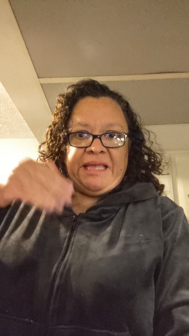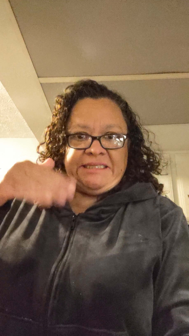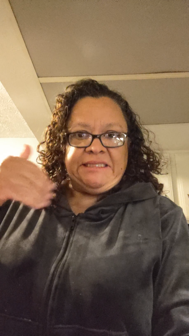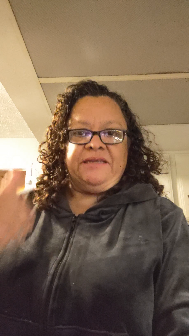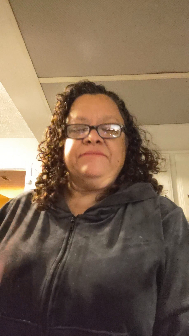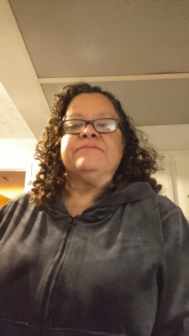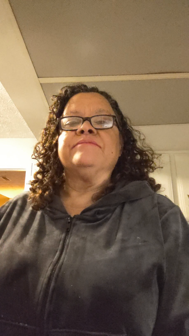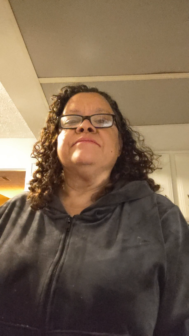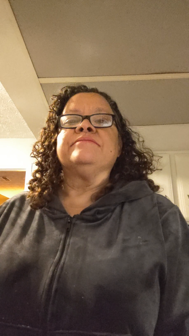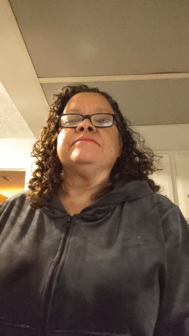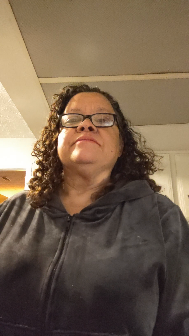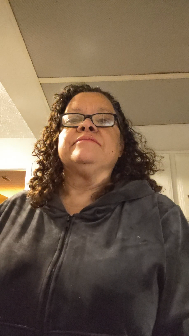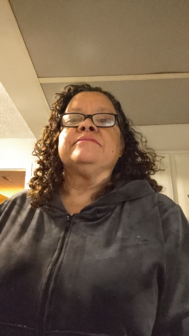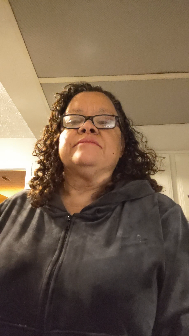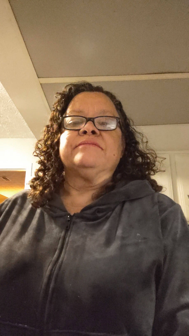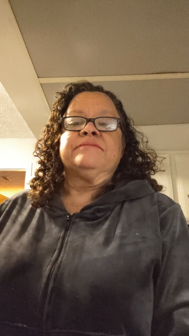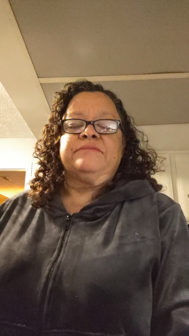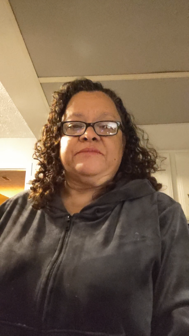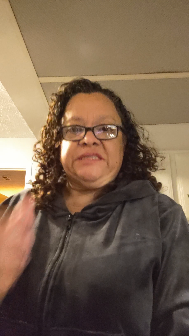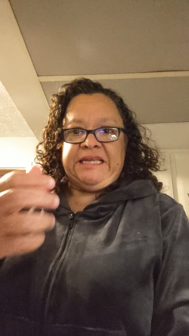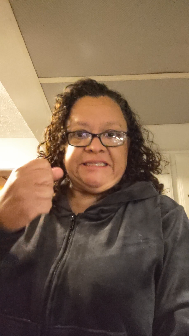get